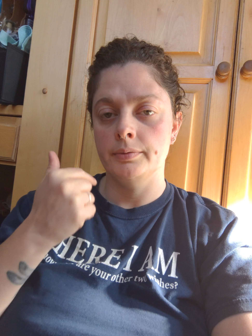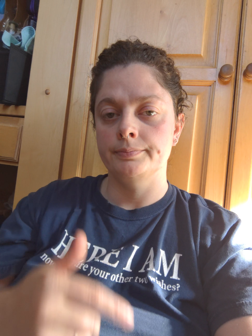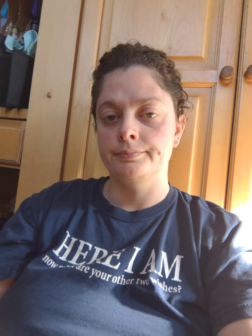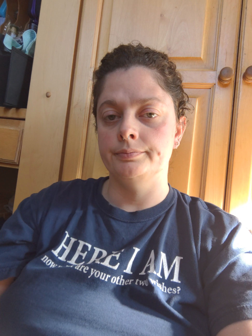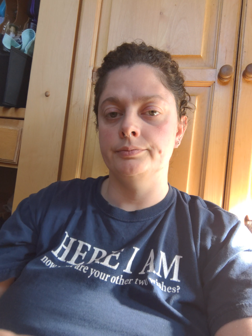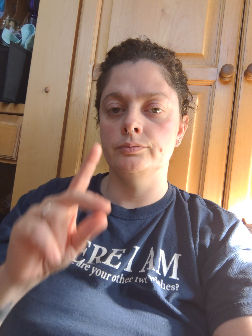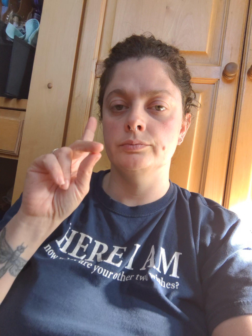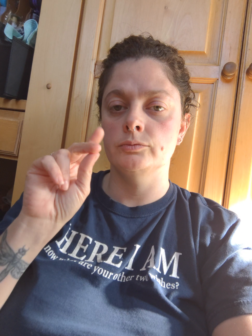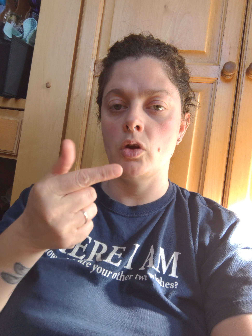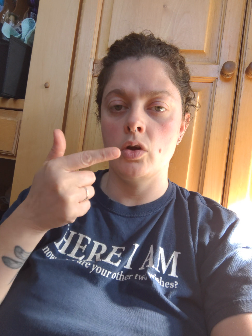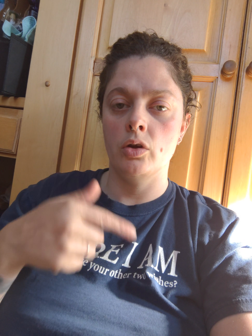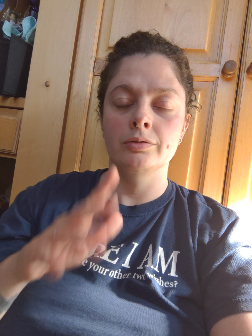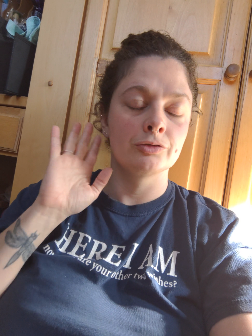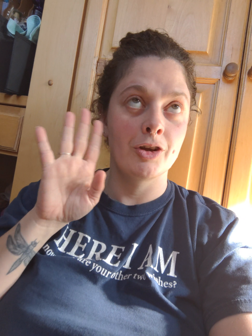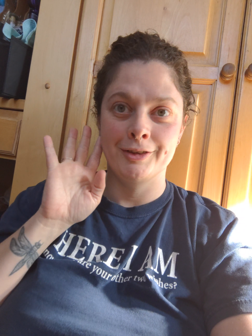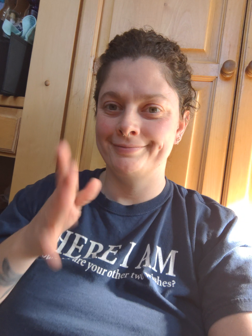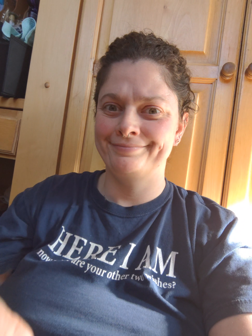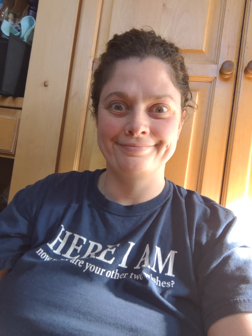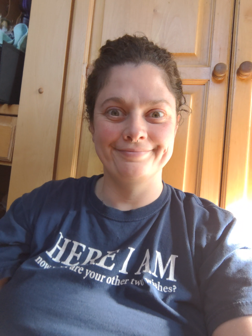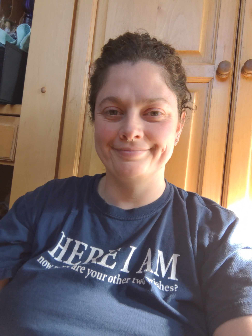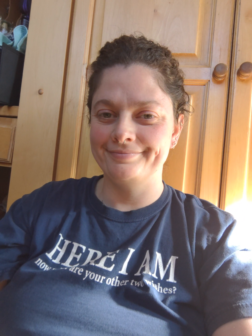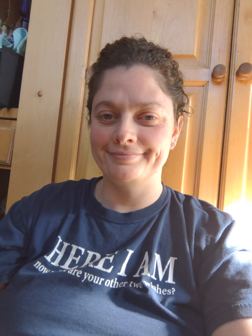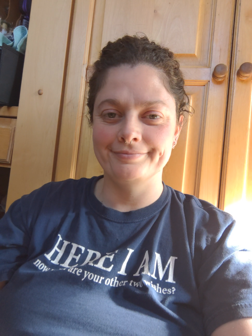dog